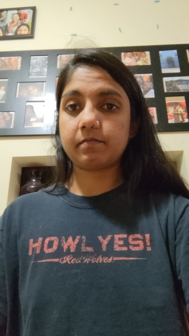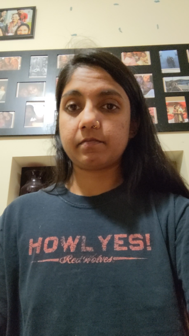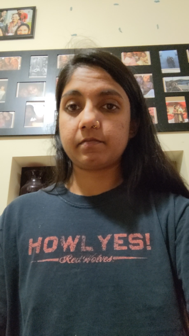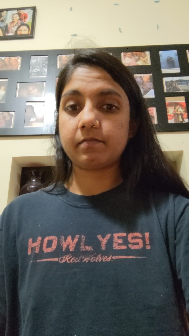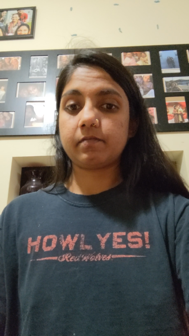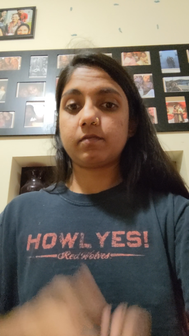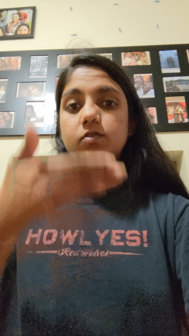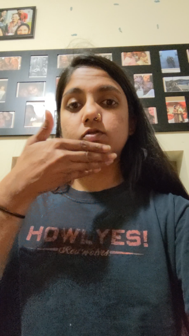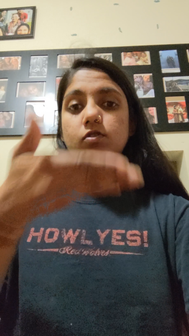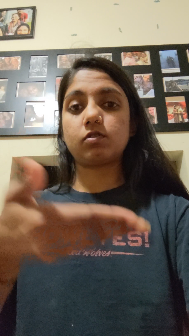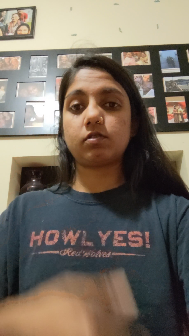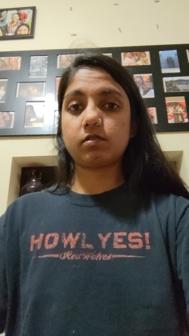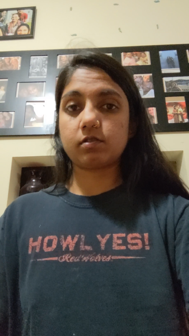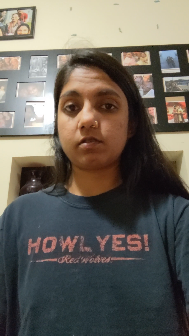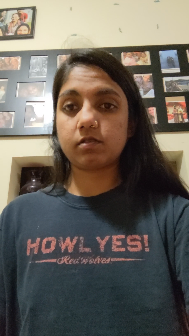good